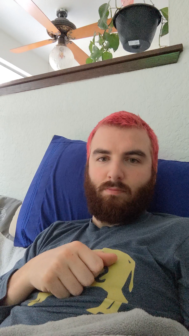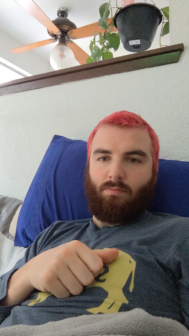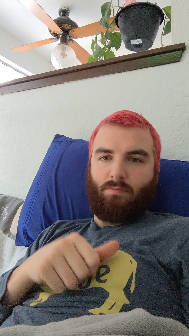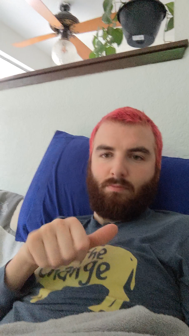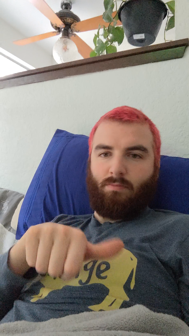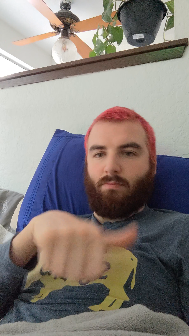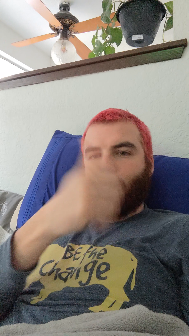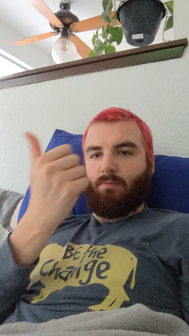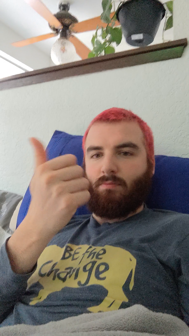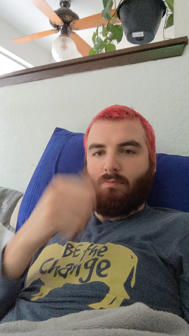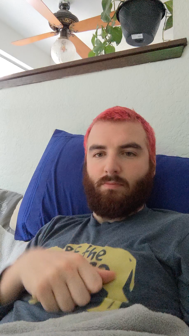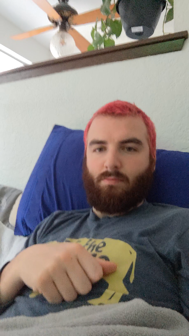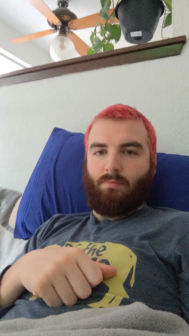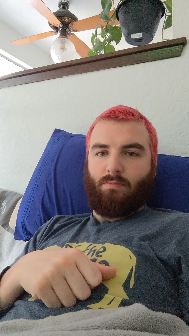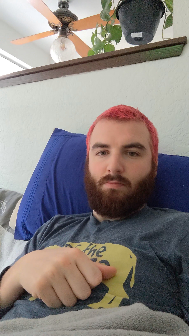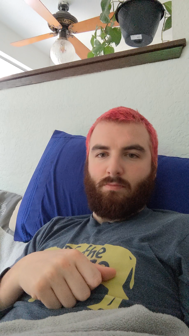other